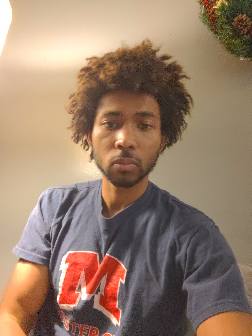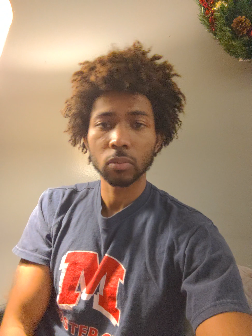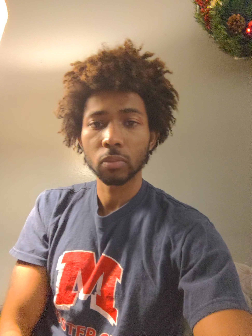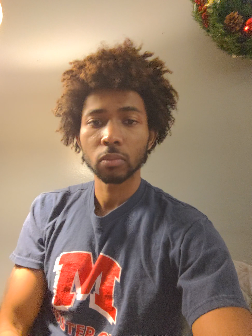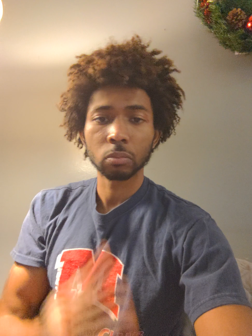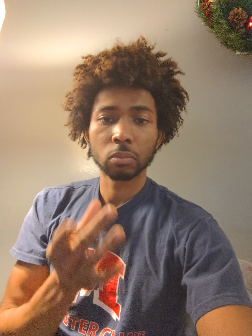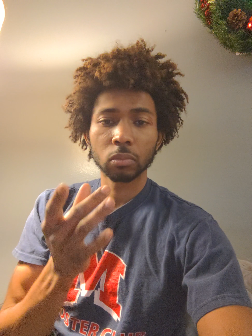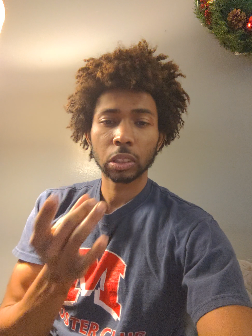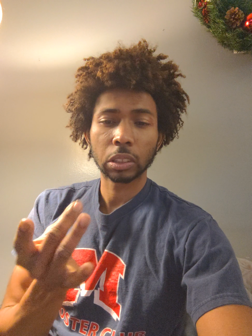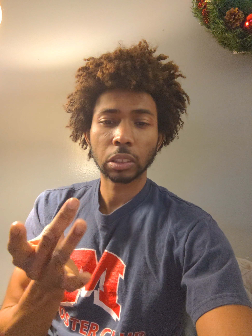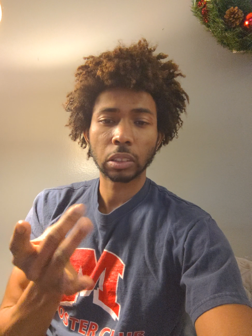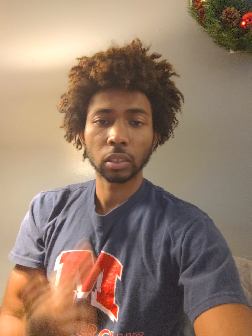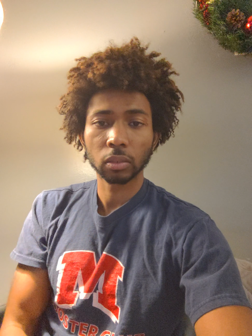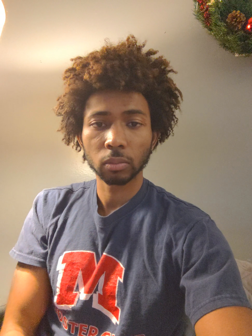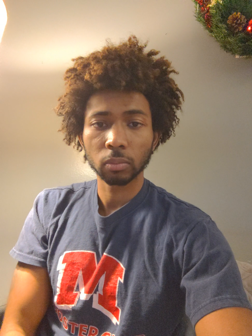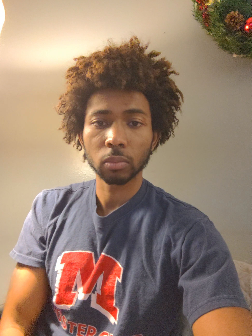sticky